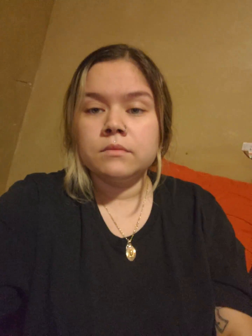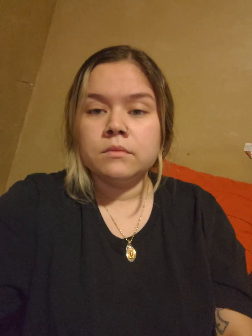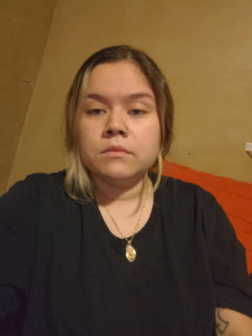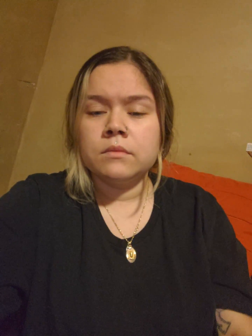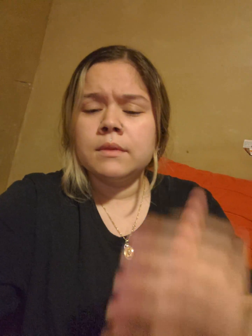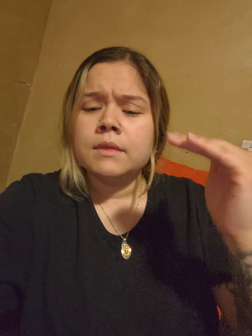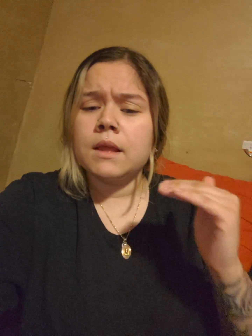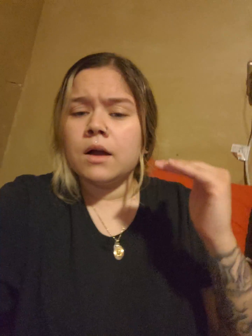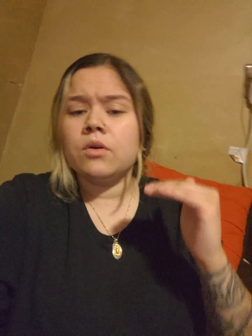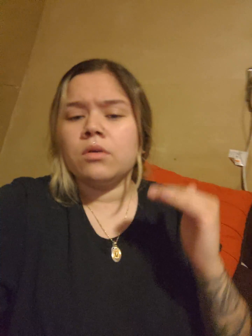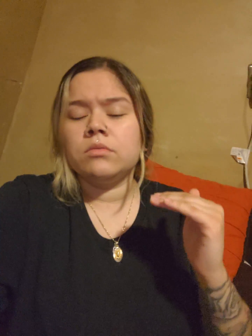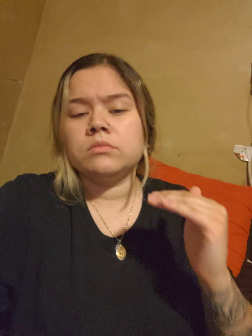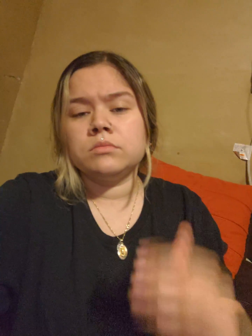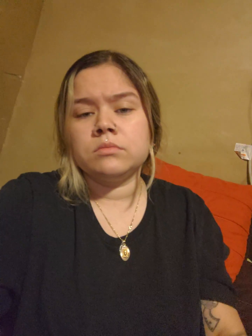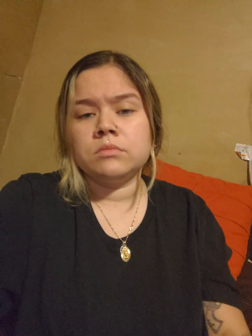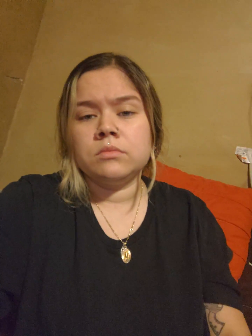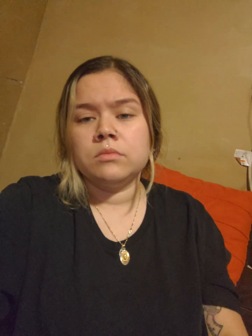little